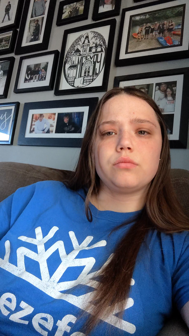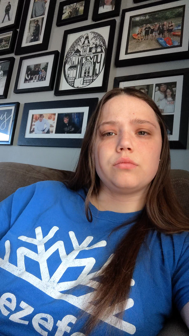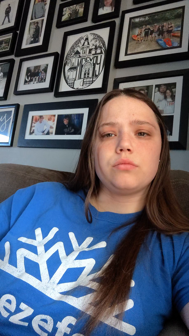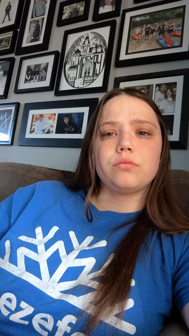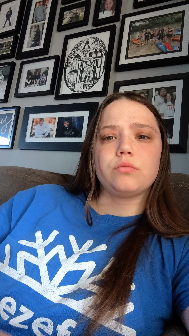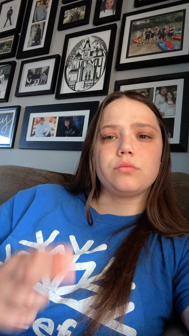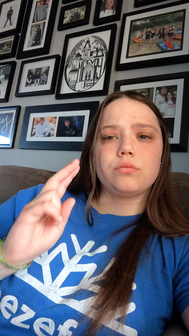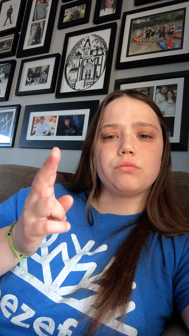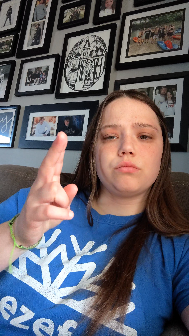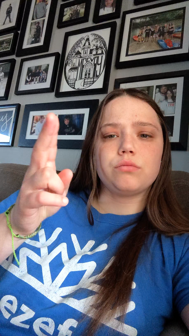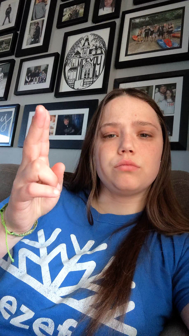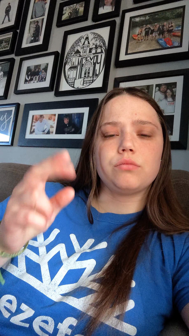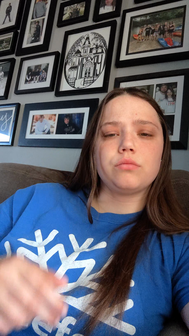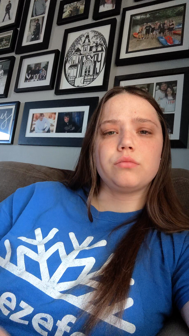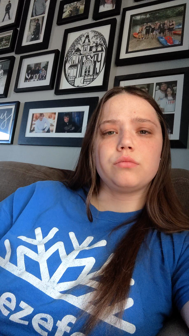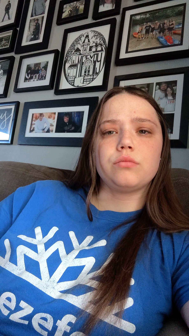hurry